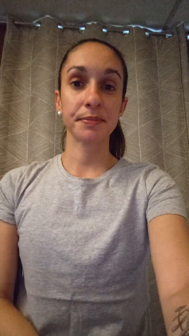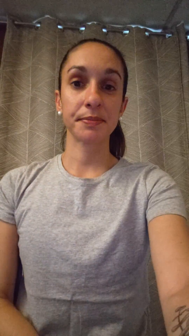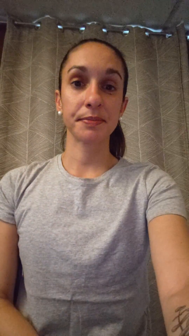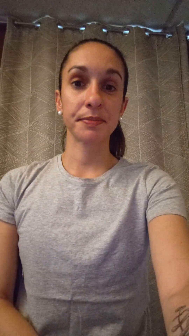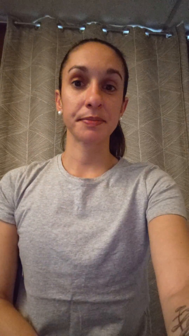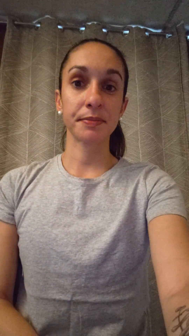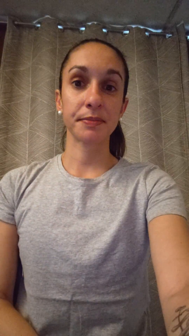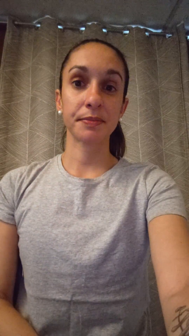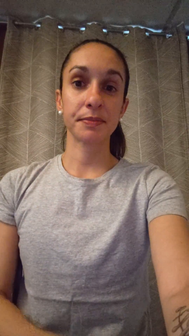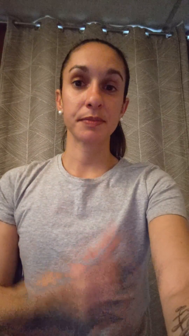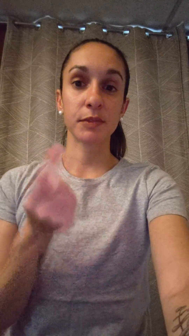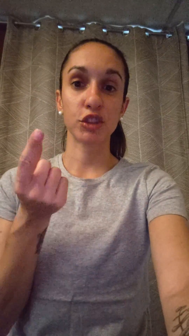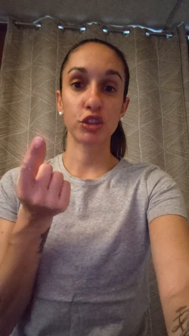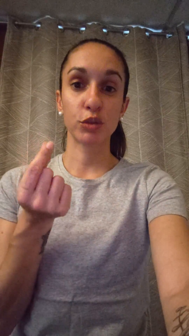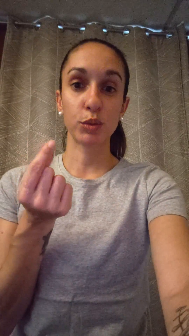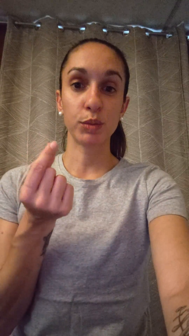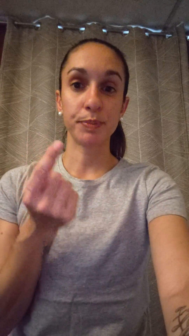do